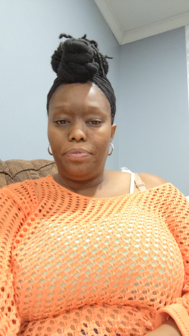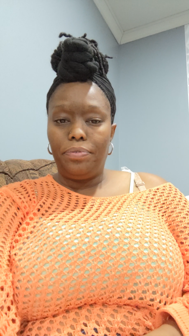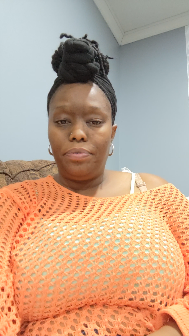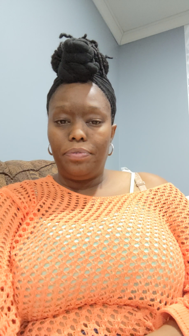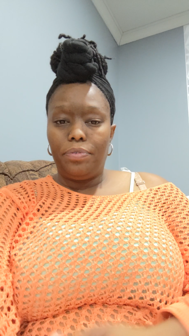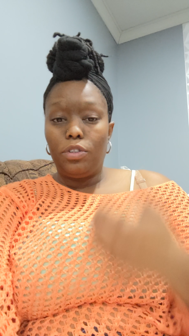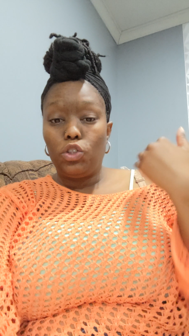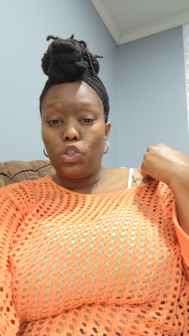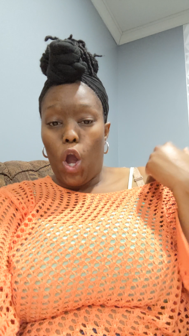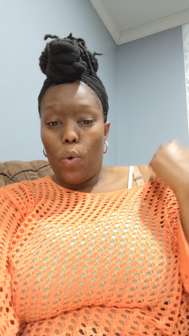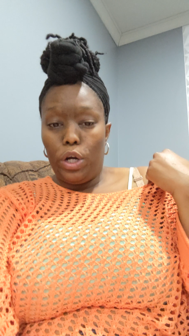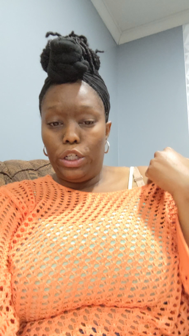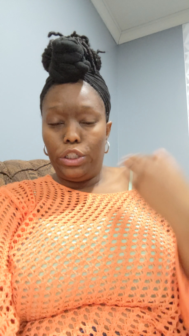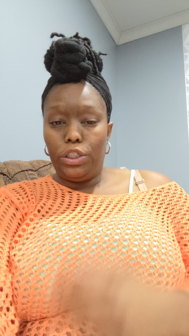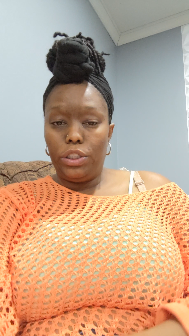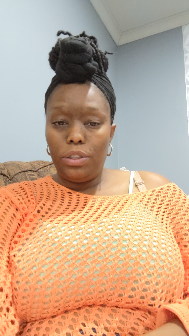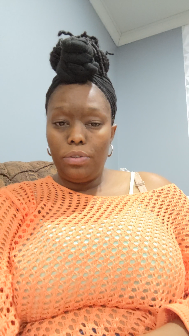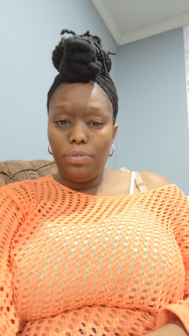shoulder